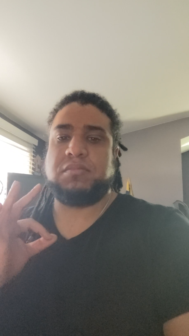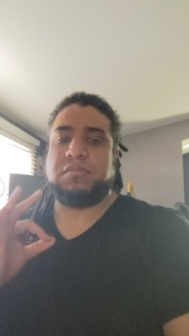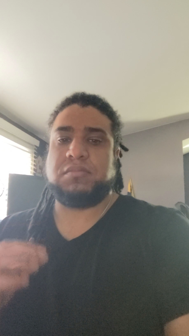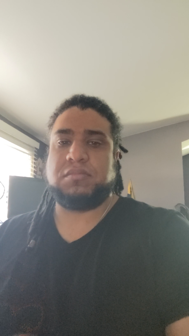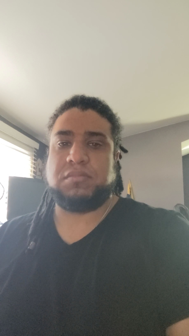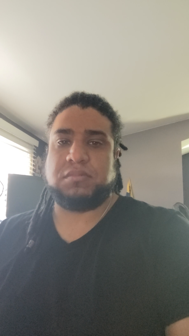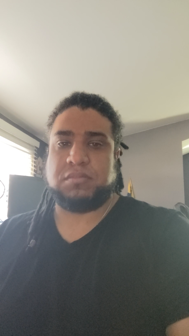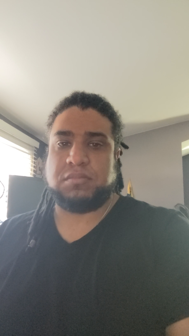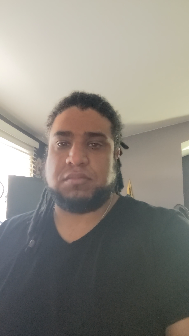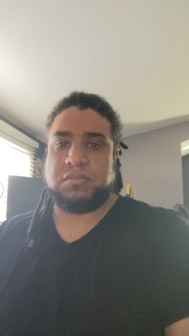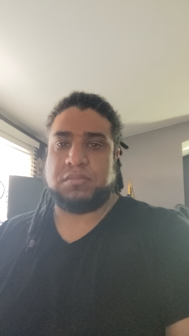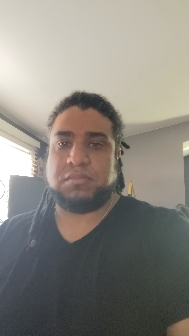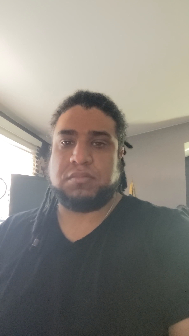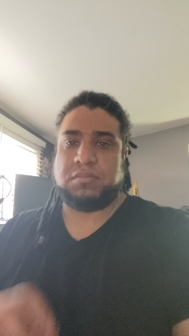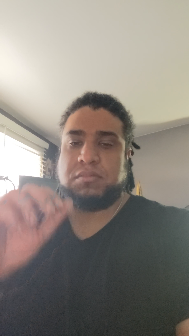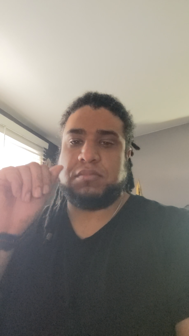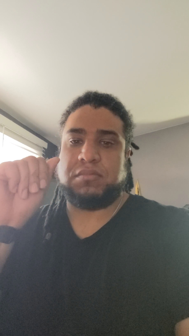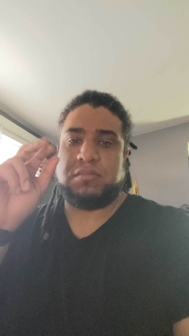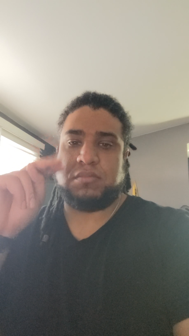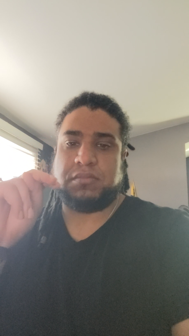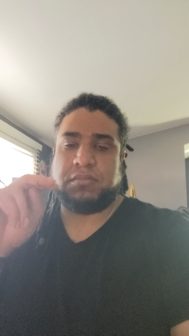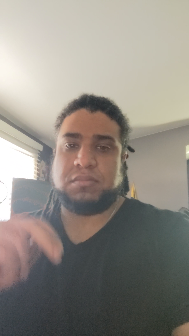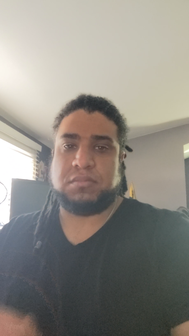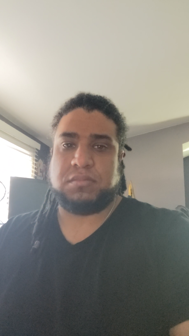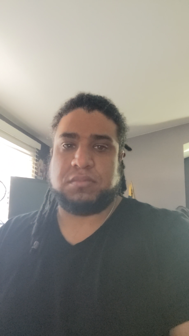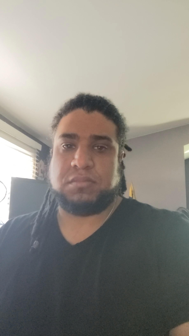an